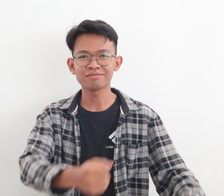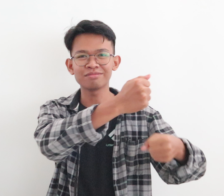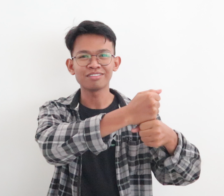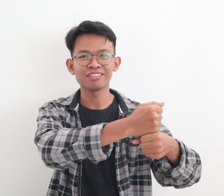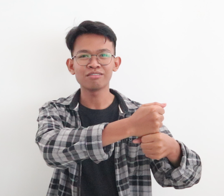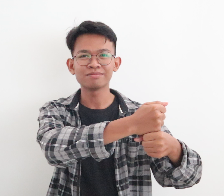G